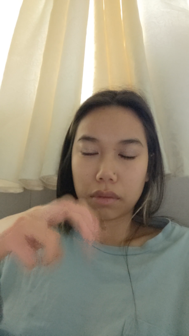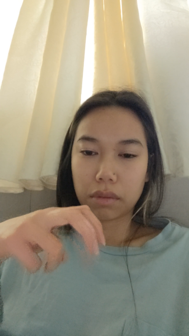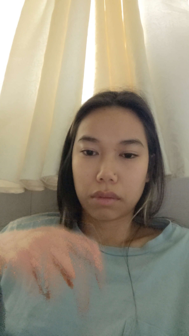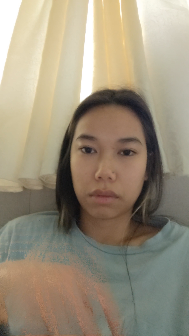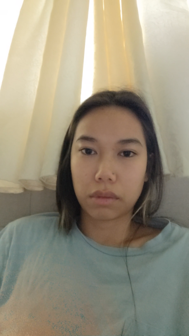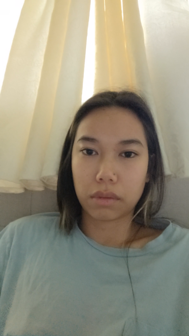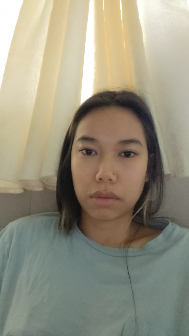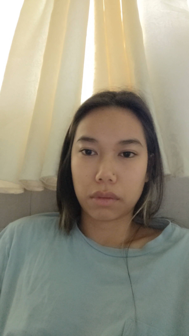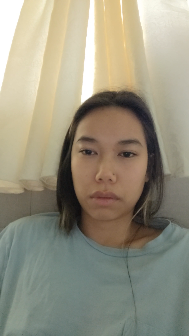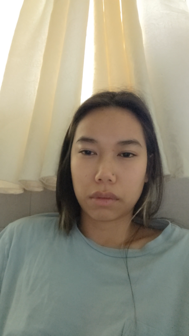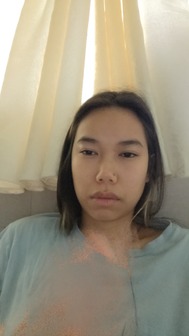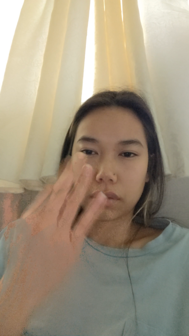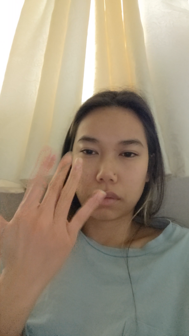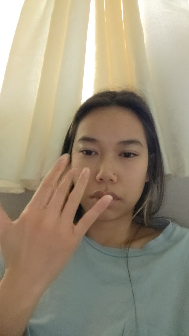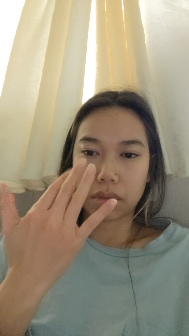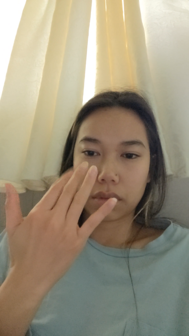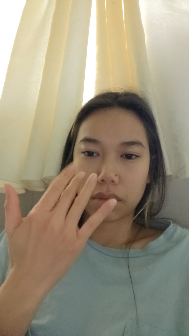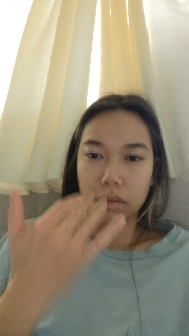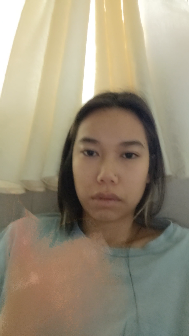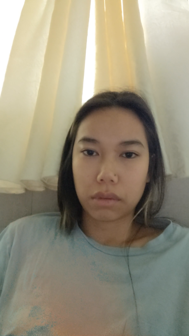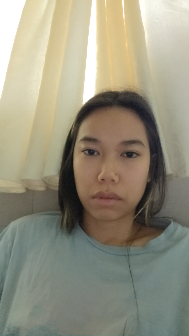hand